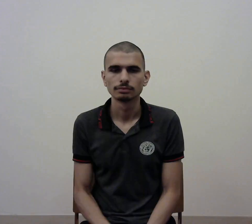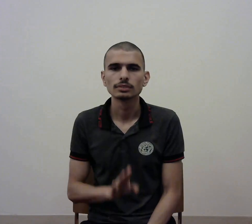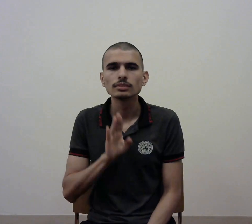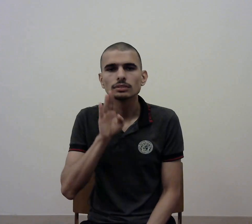sabah